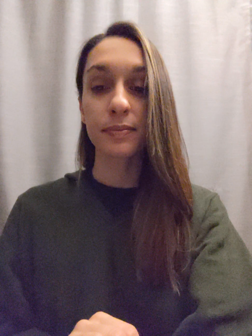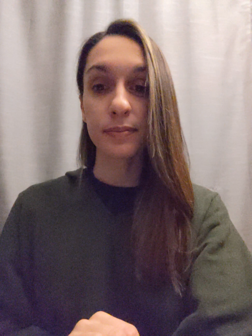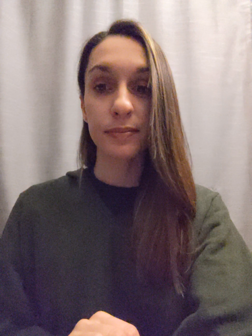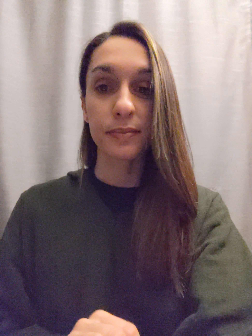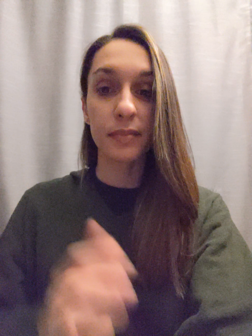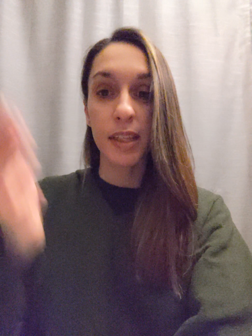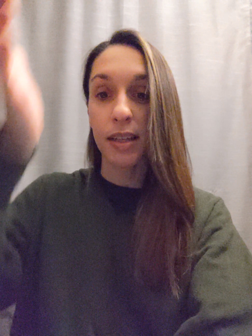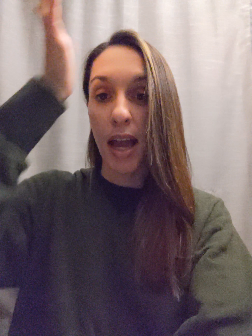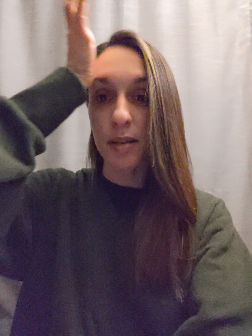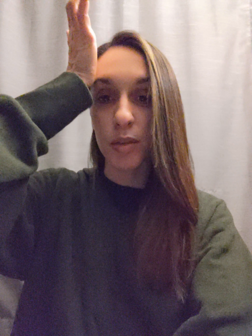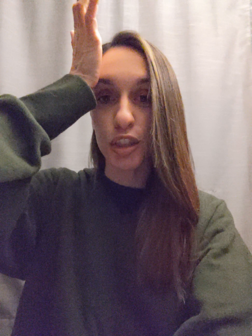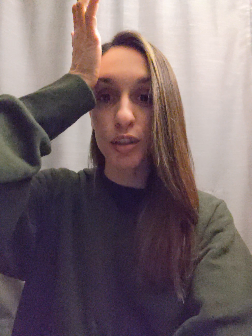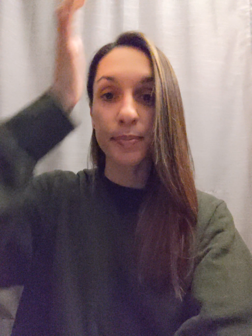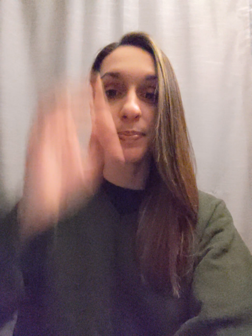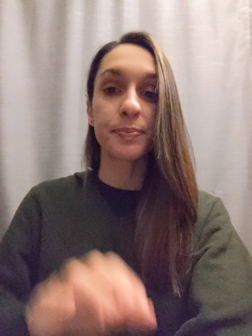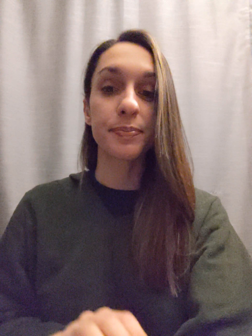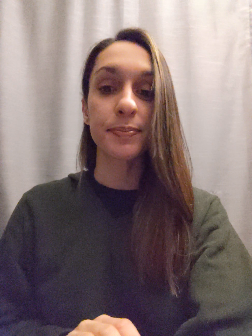garbage